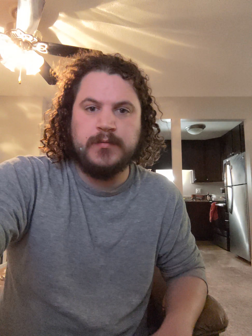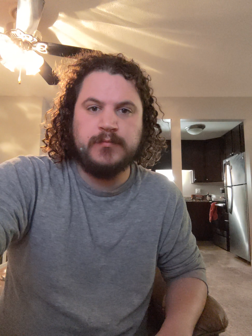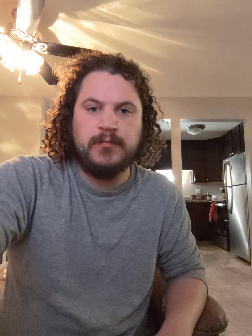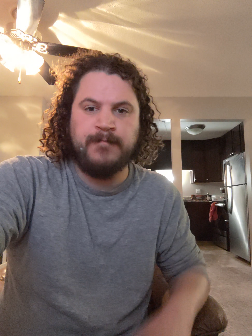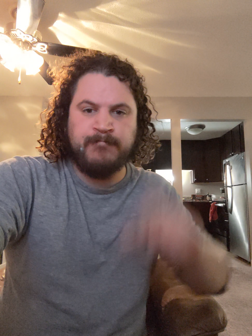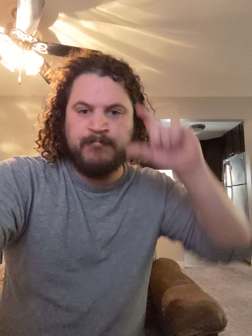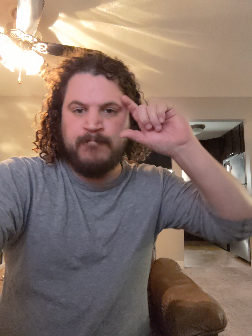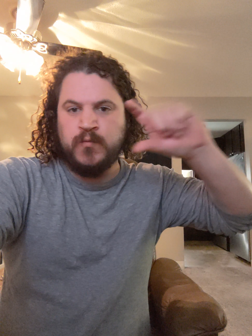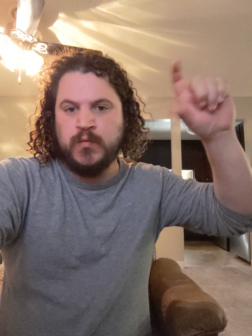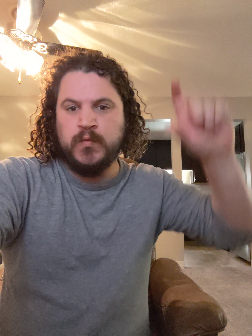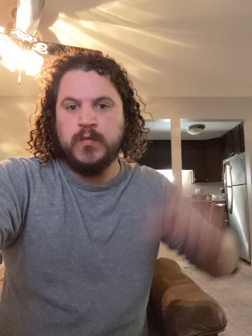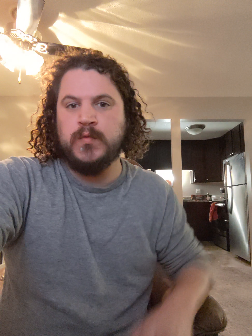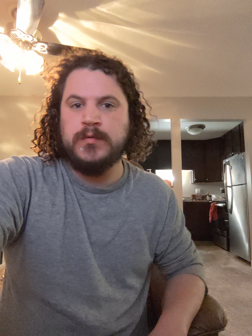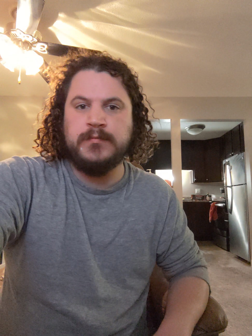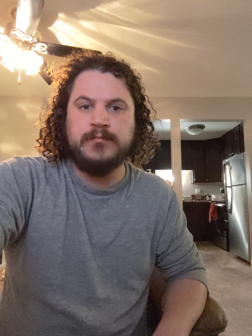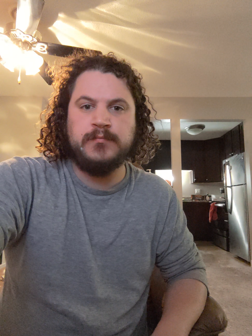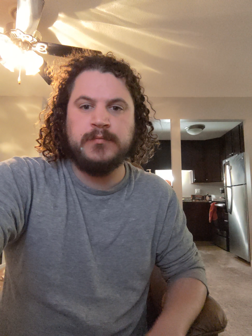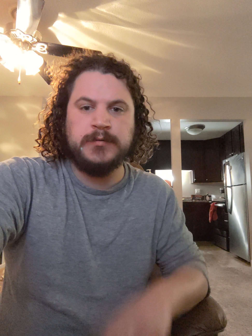moon